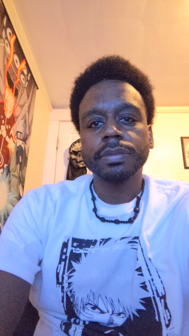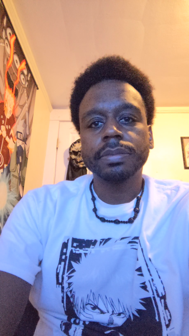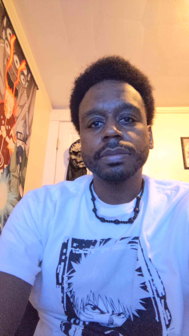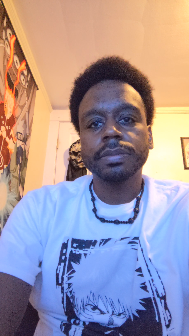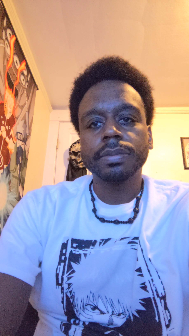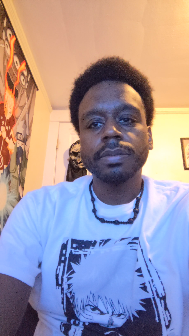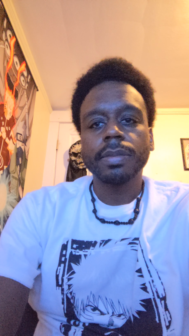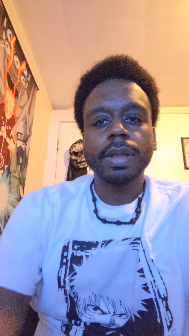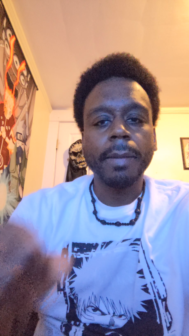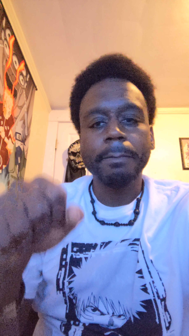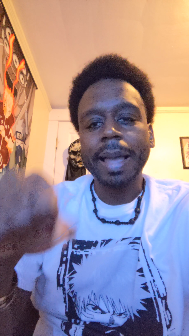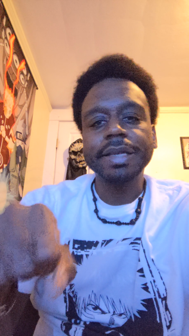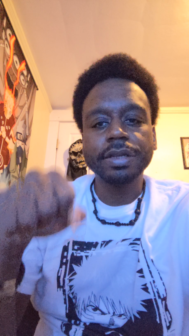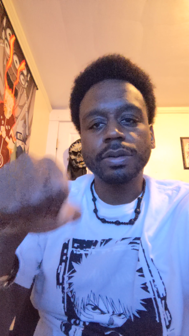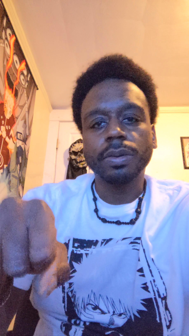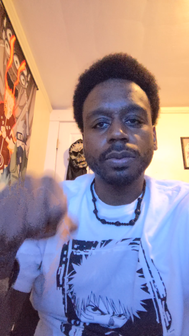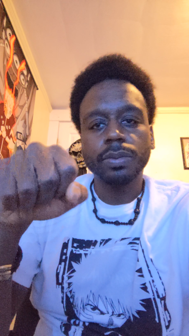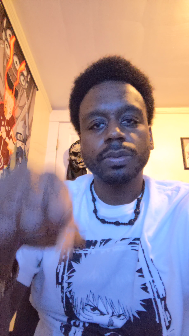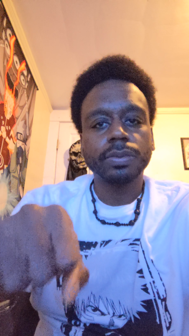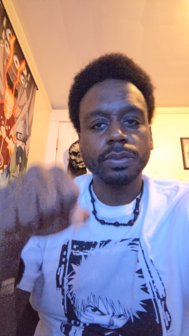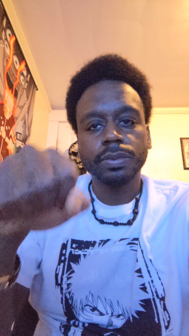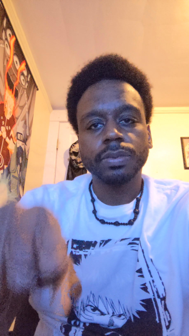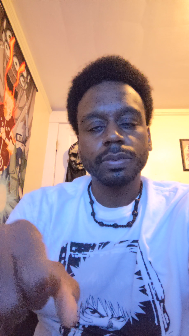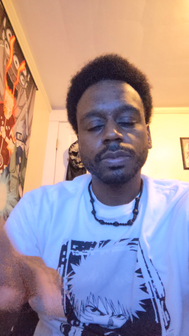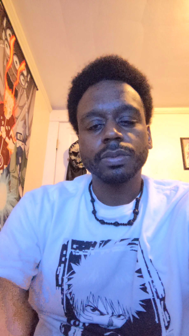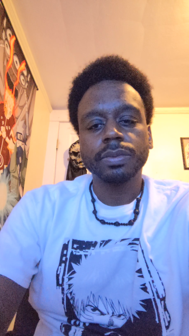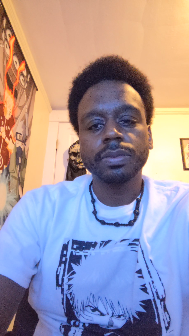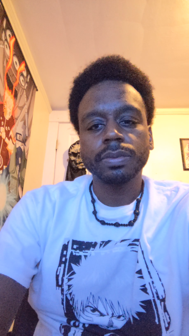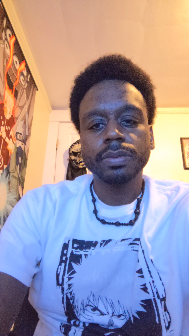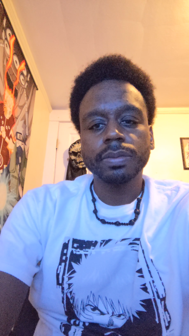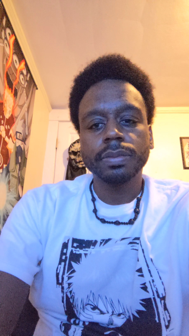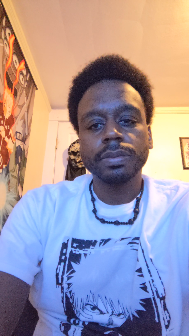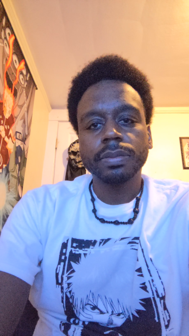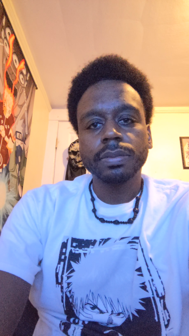bicycle